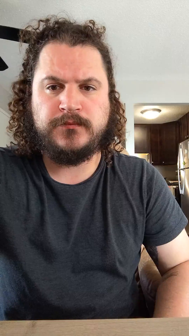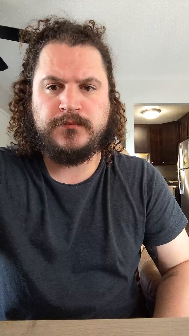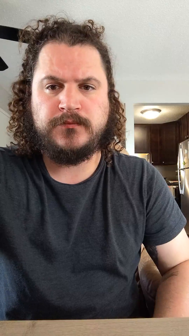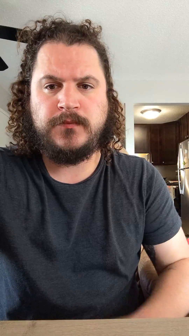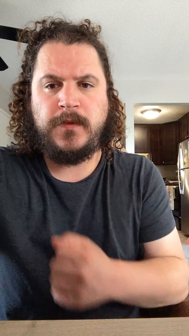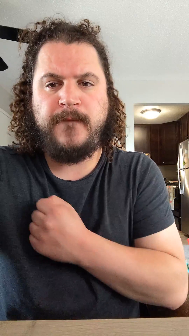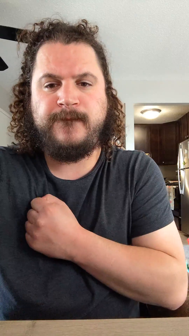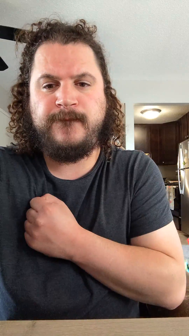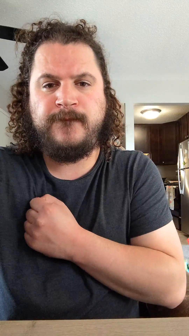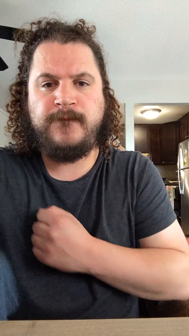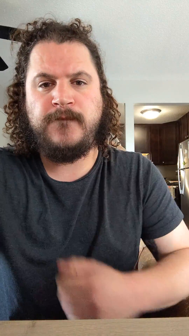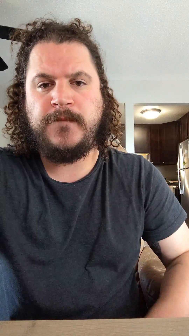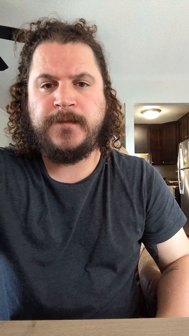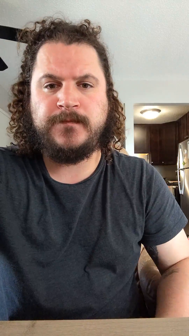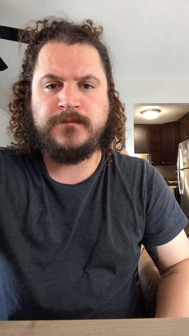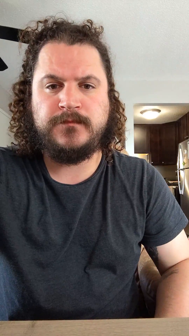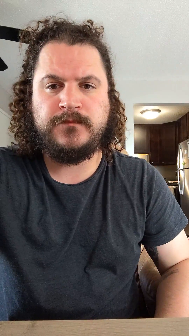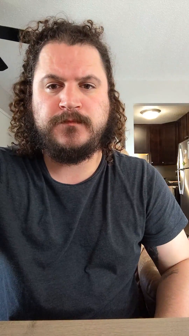love